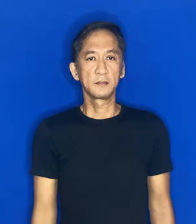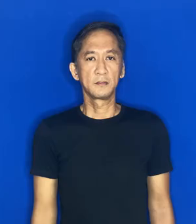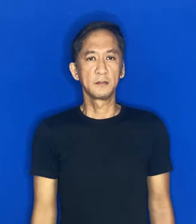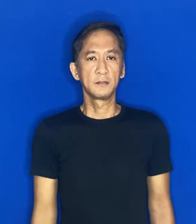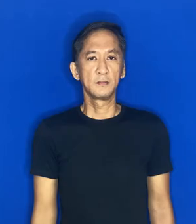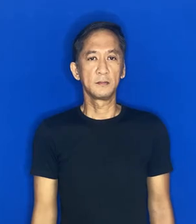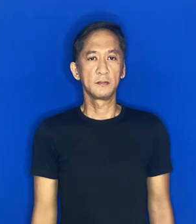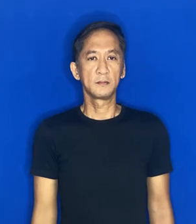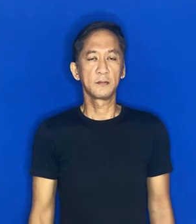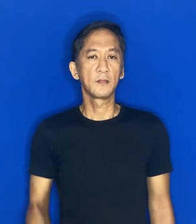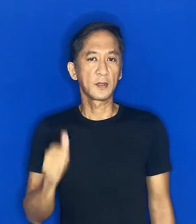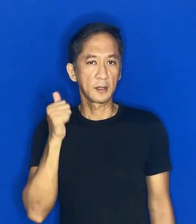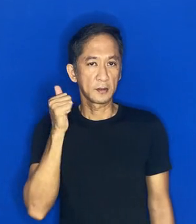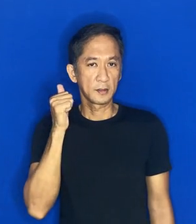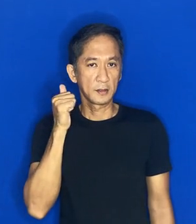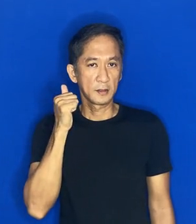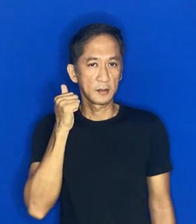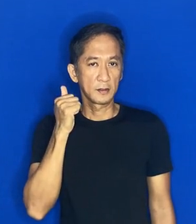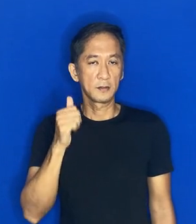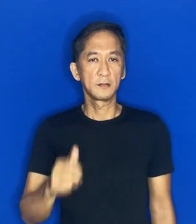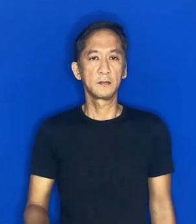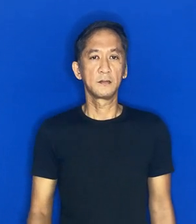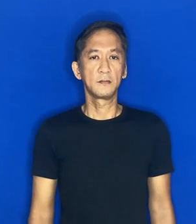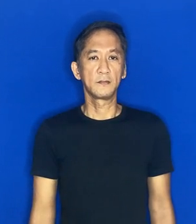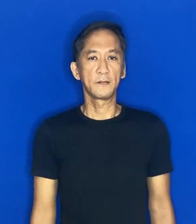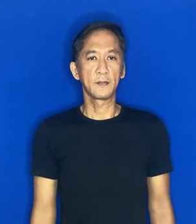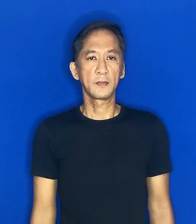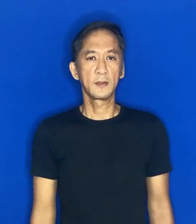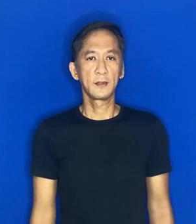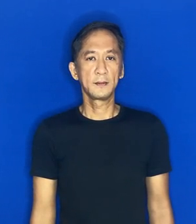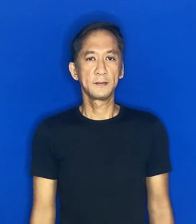auntie